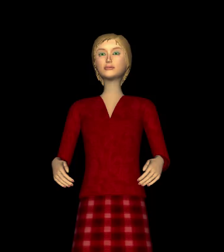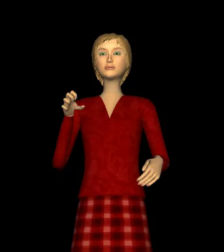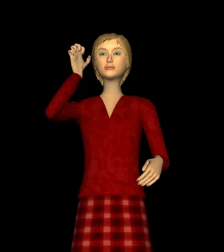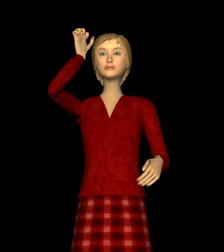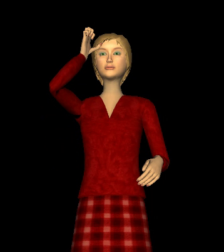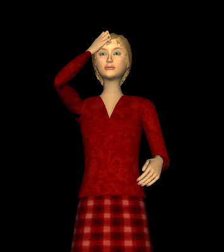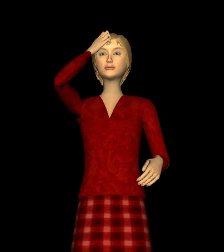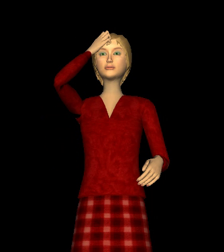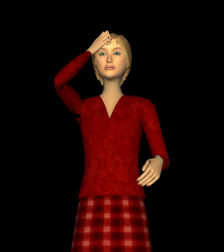أوت